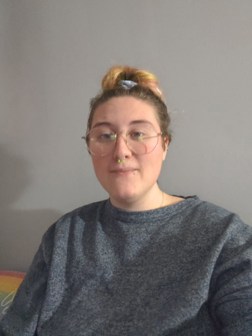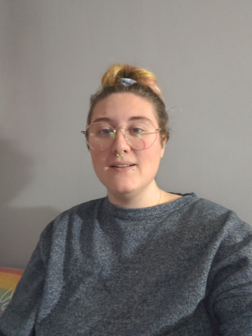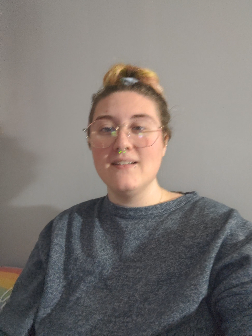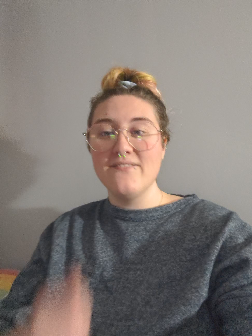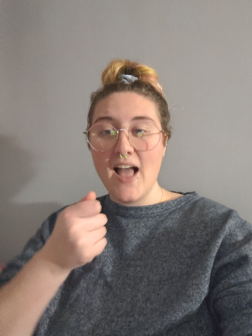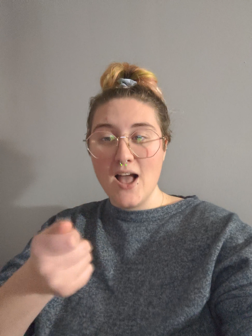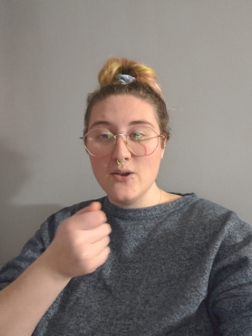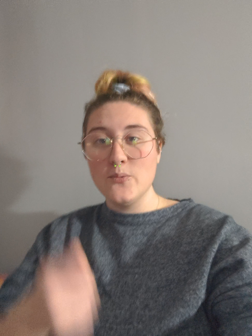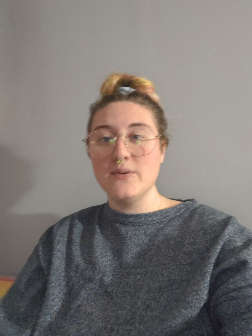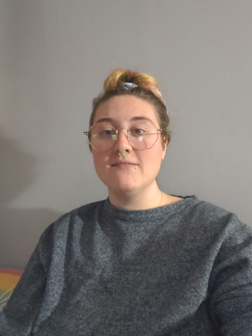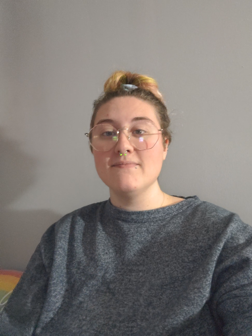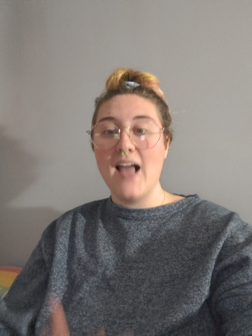vacuum